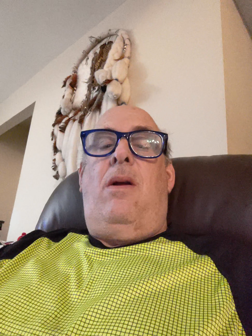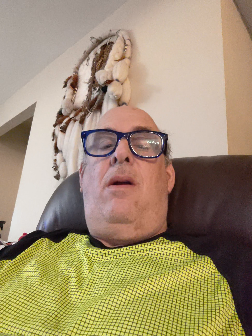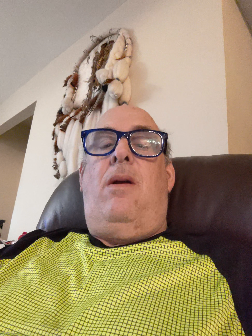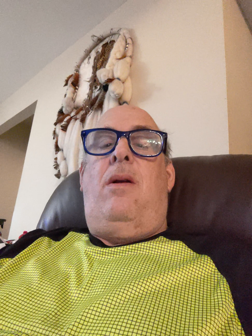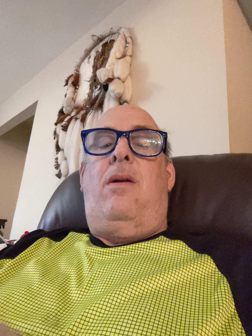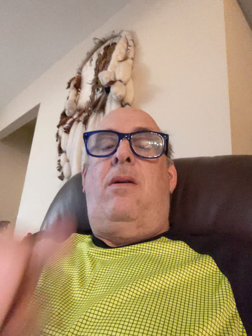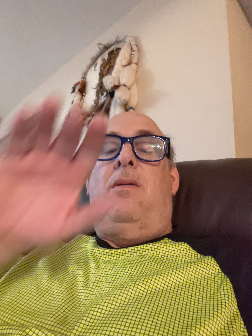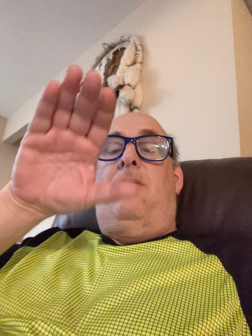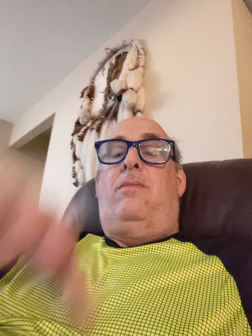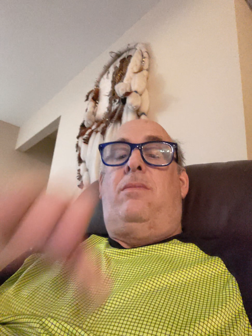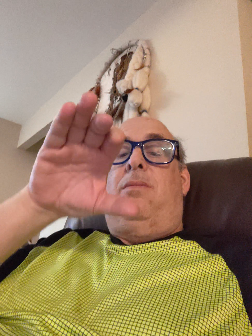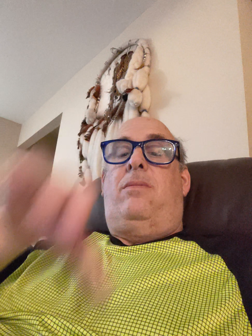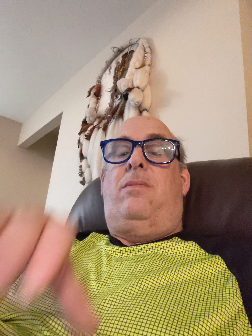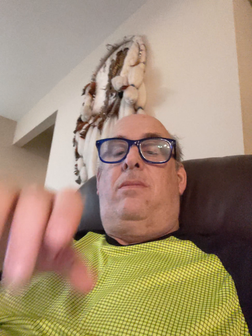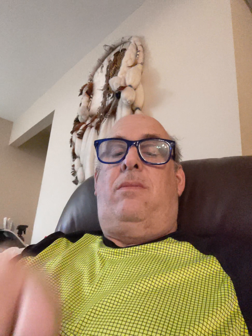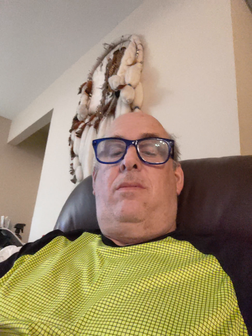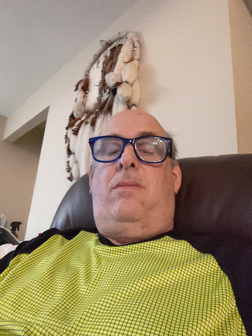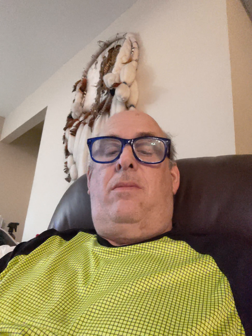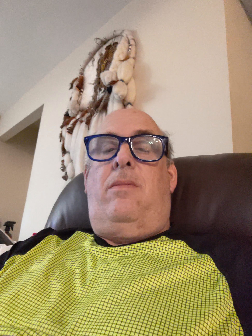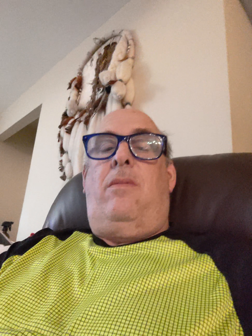alligator